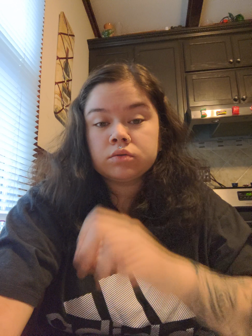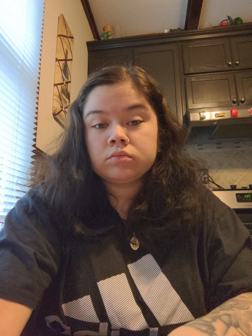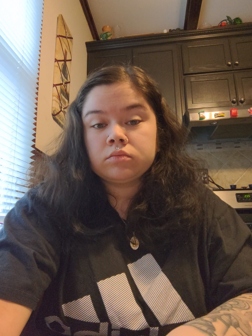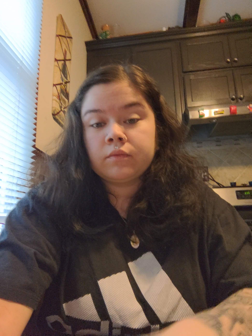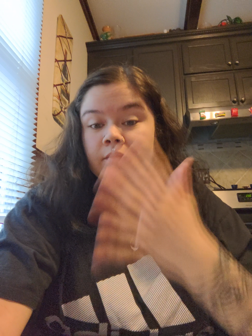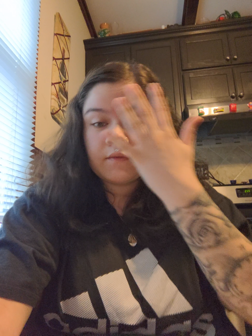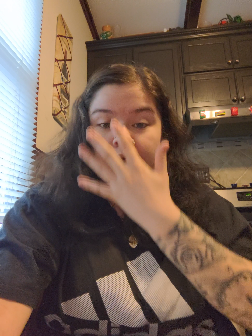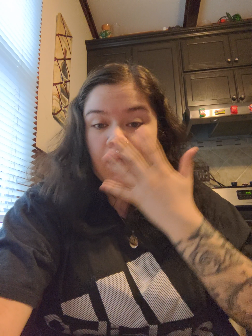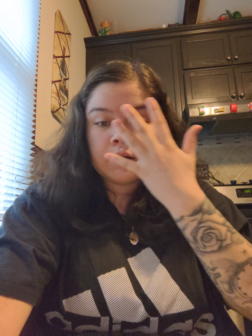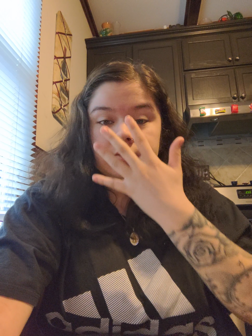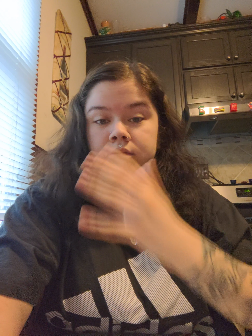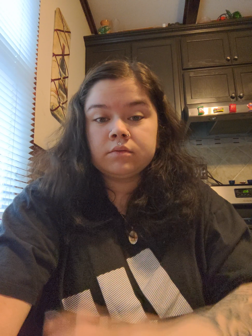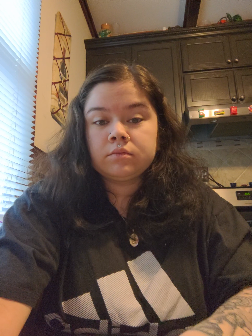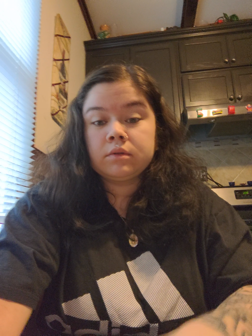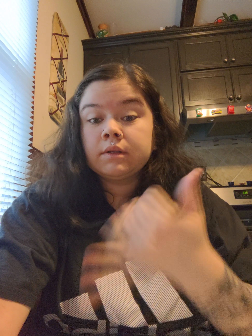face